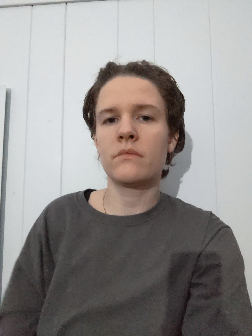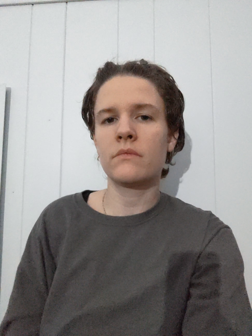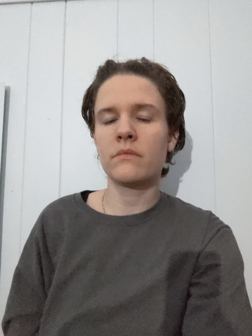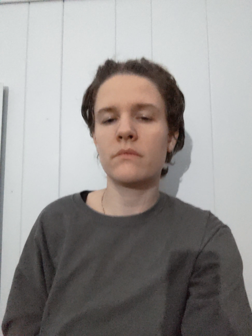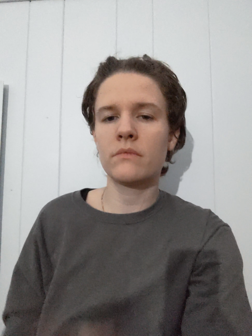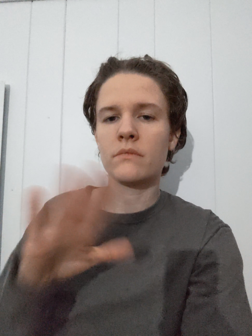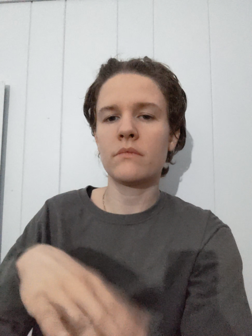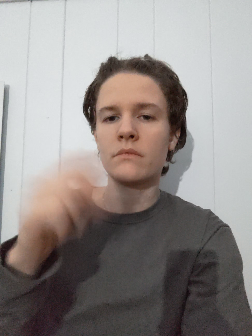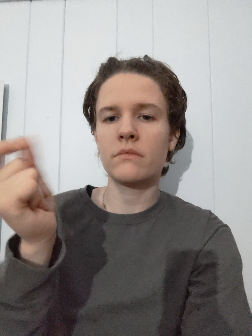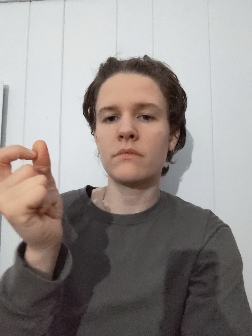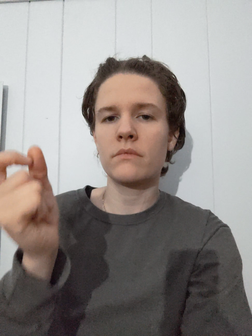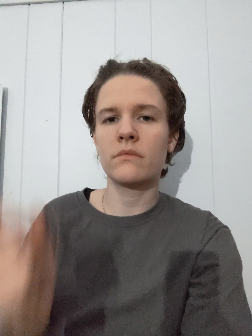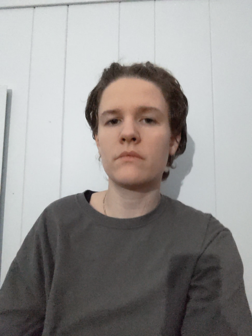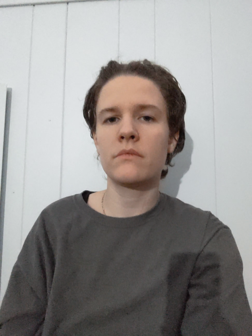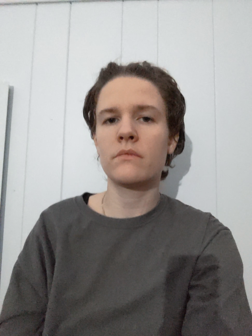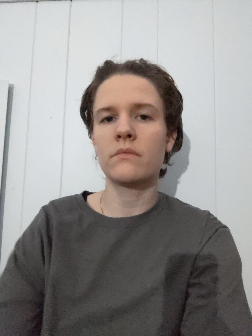dog